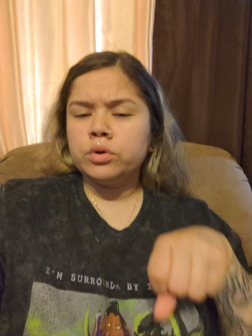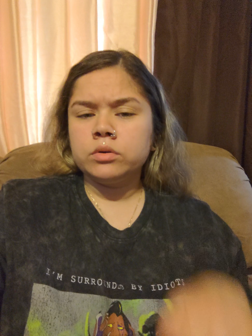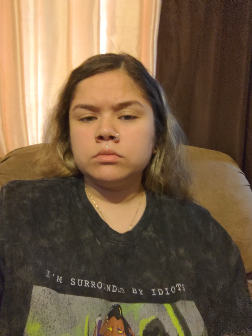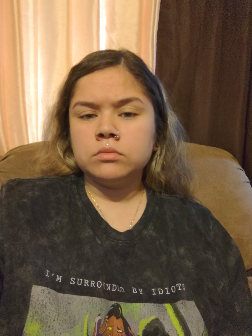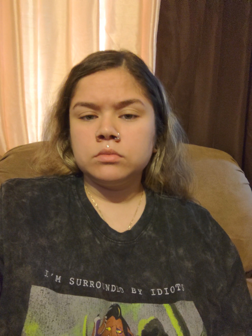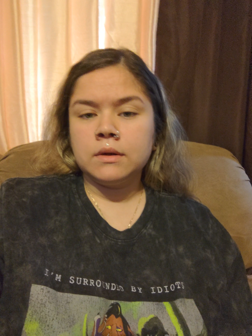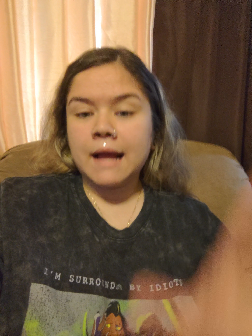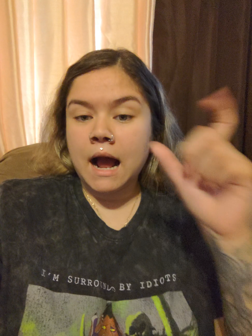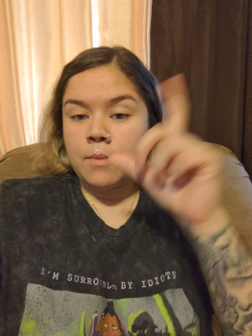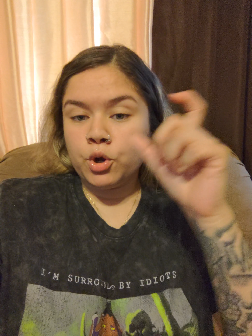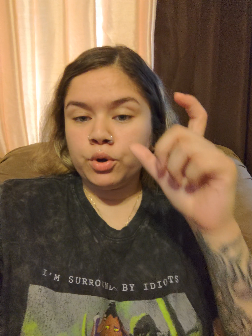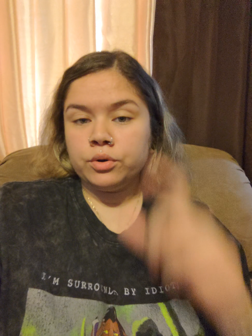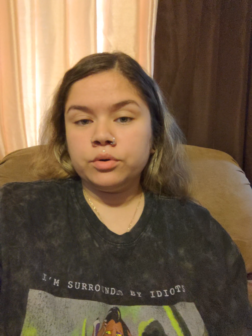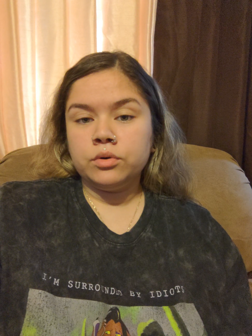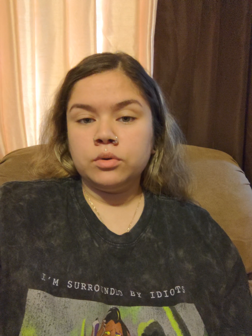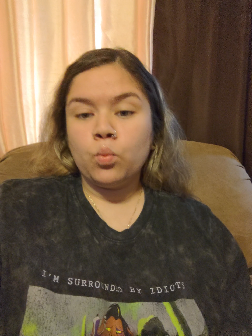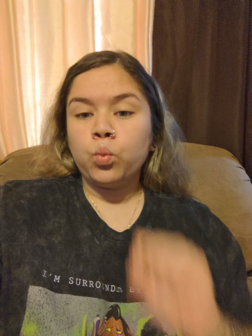camera